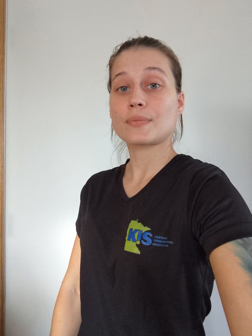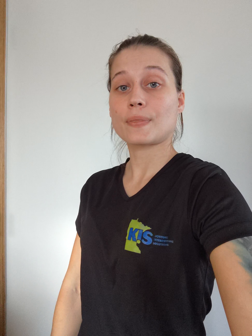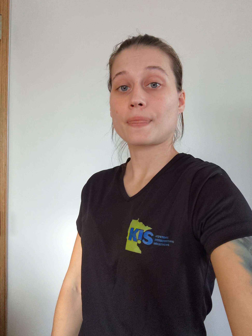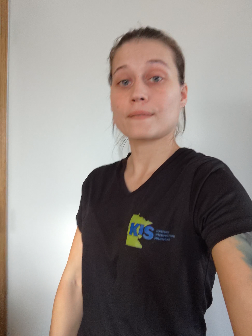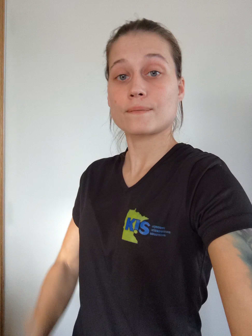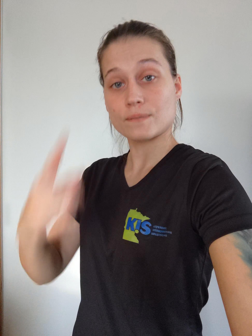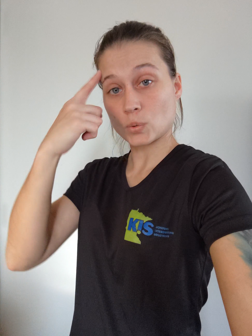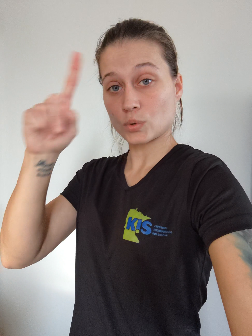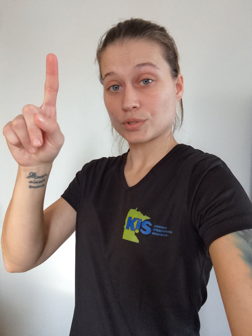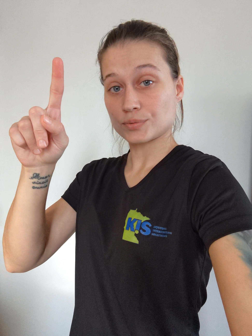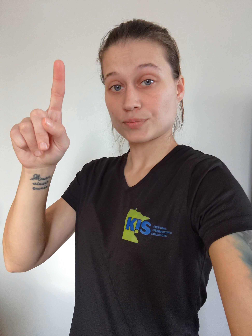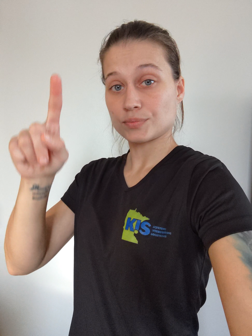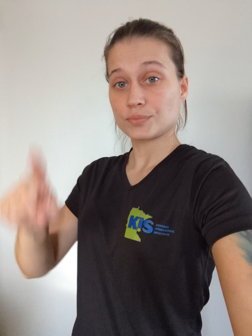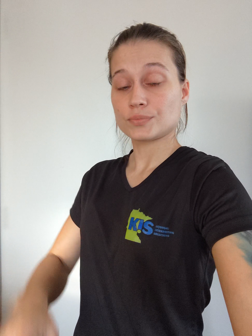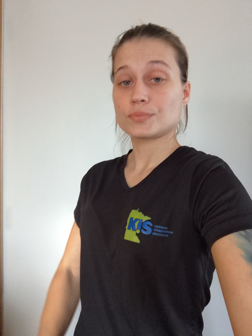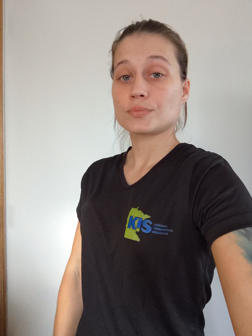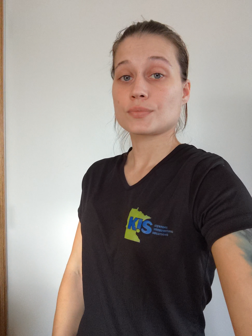for